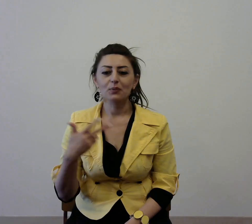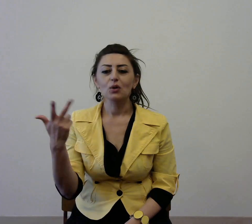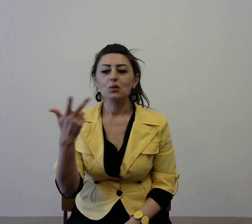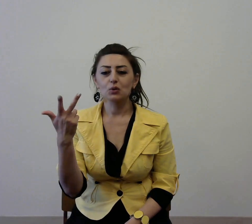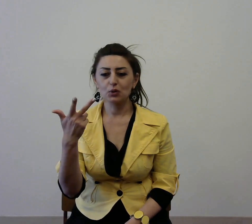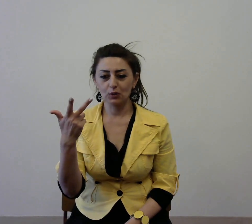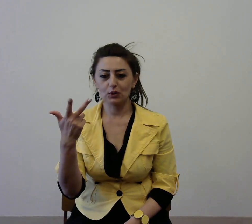3